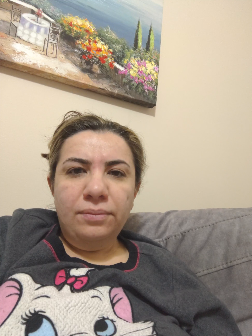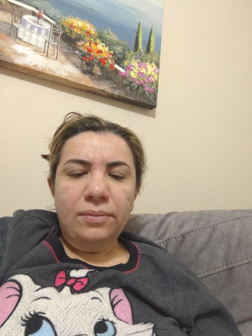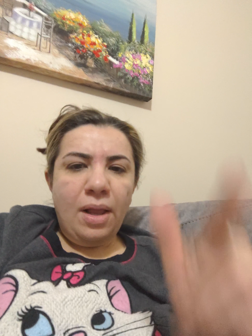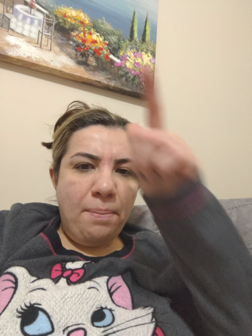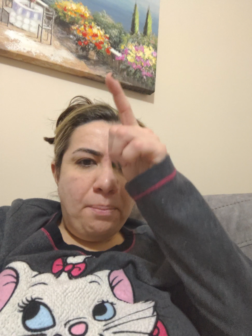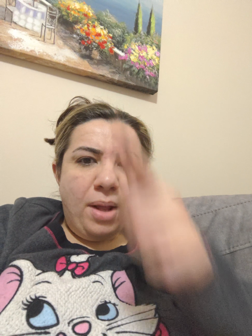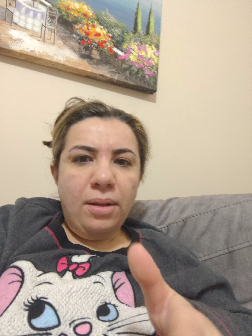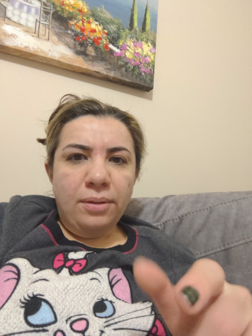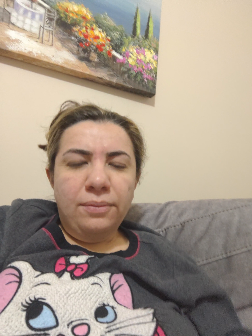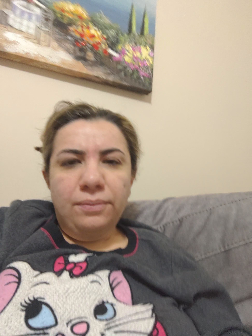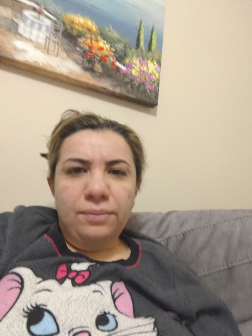brother